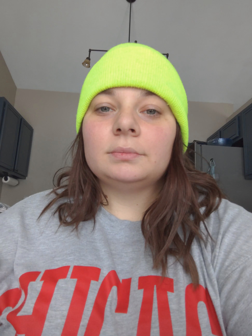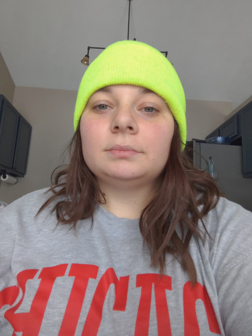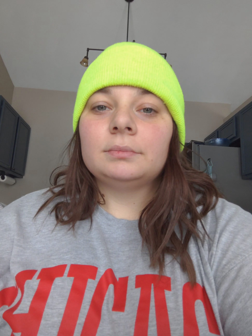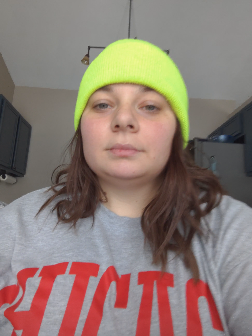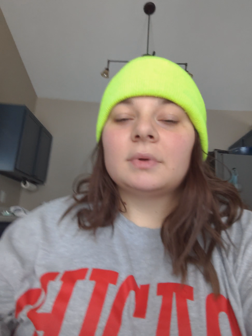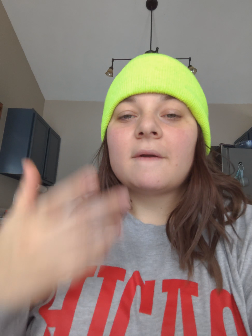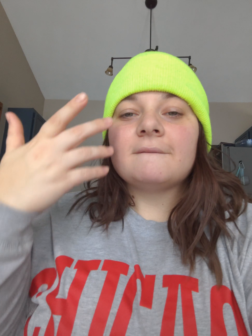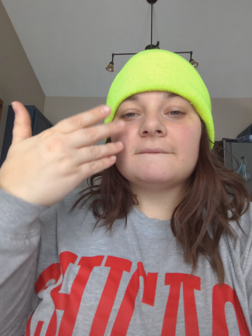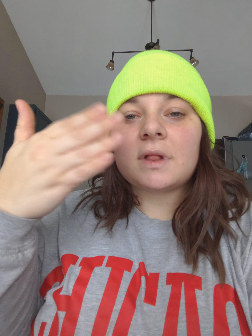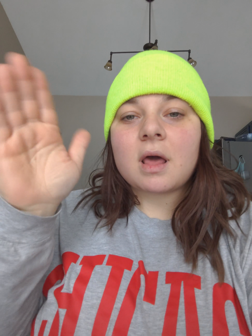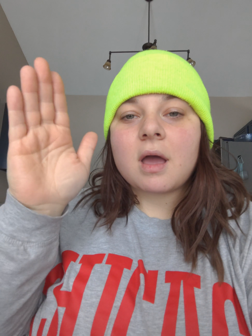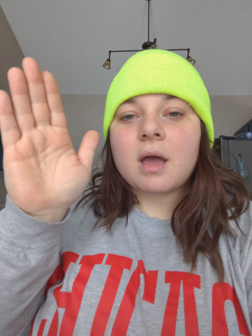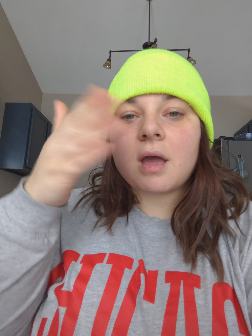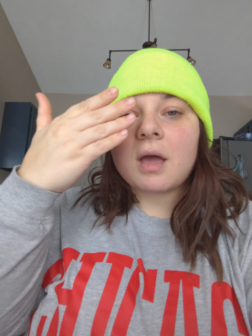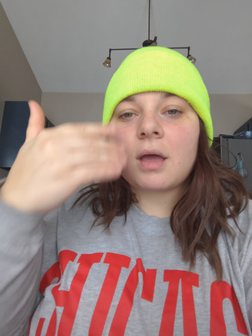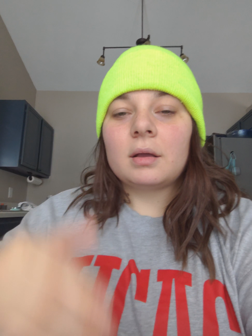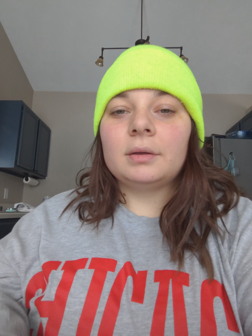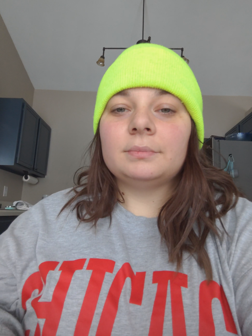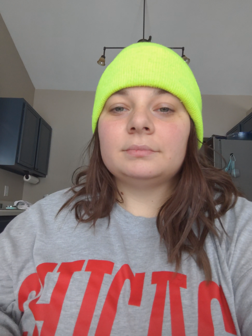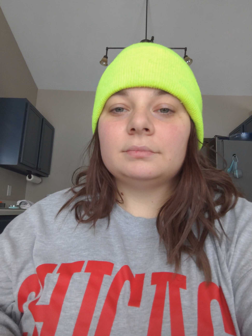flag